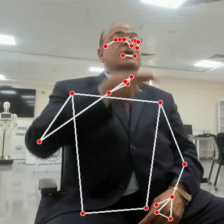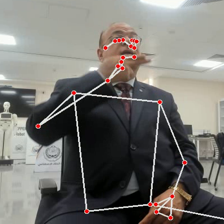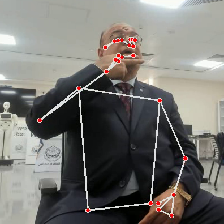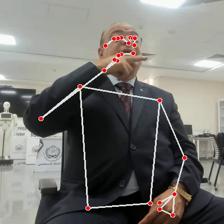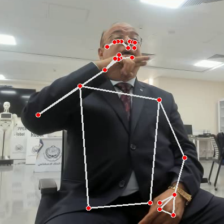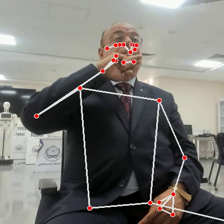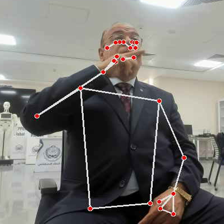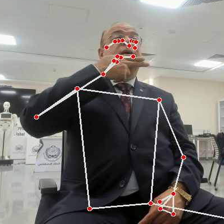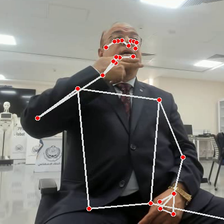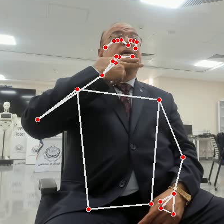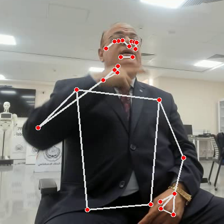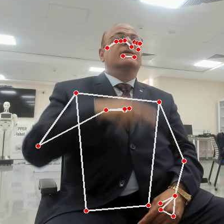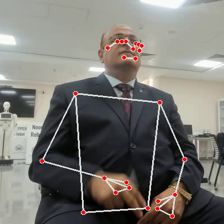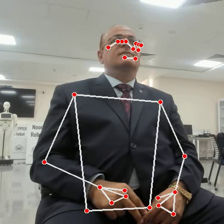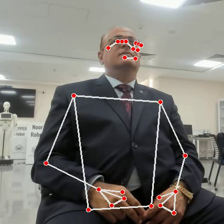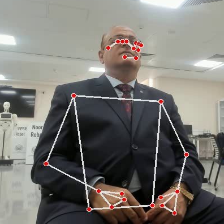kdab